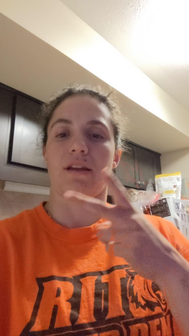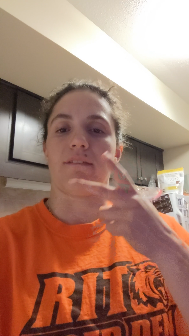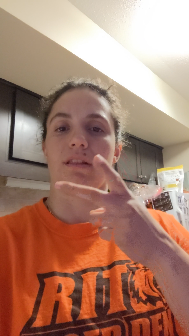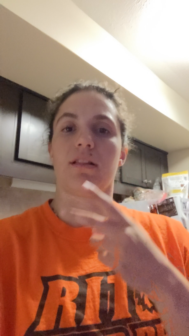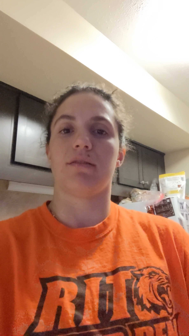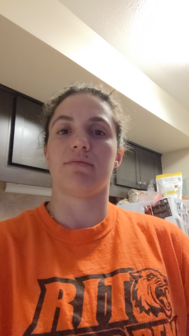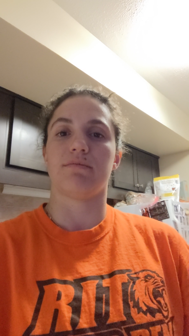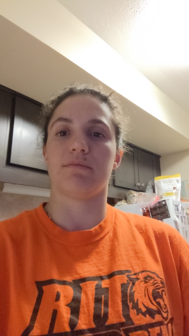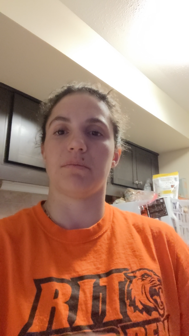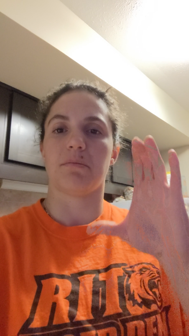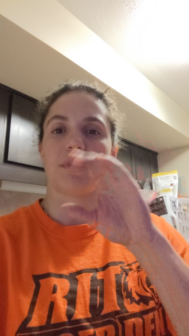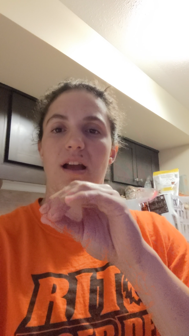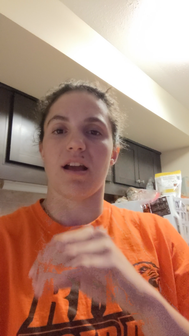bite